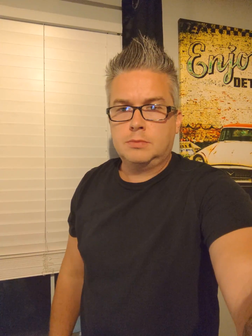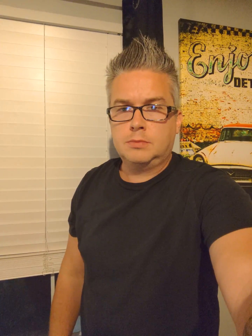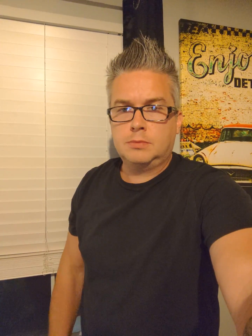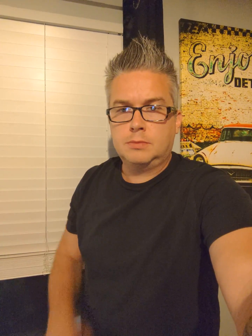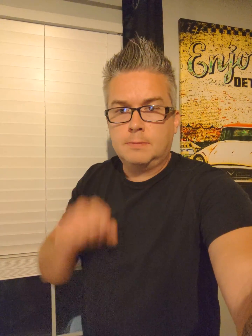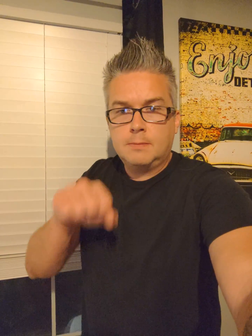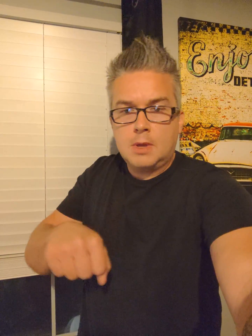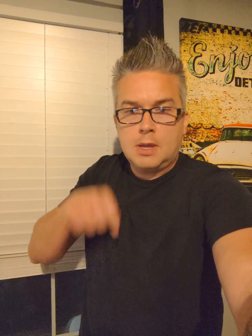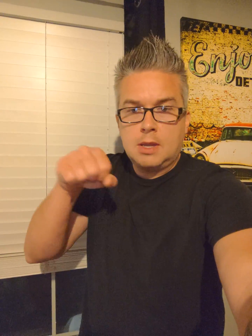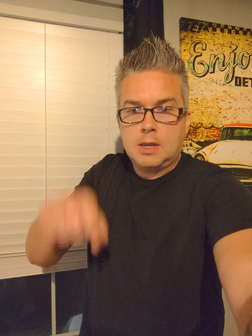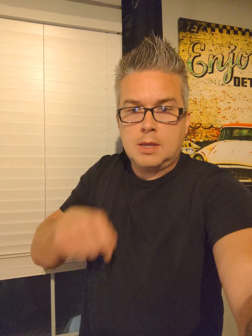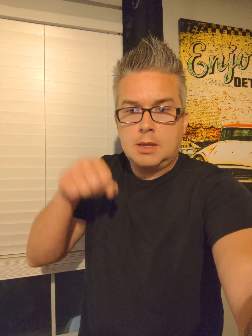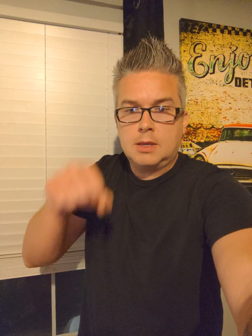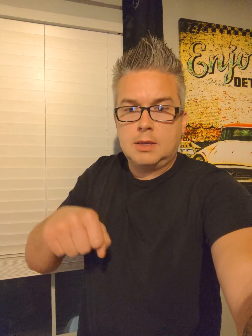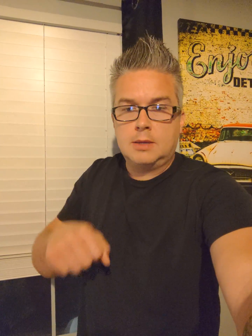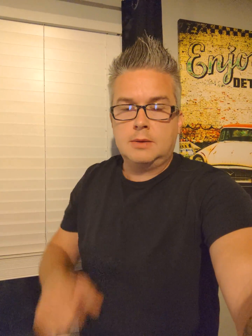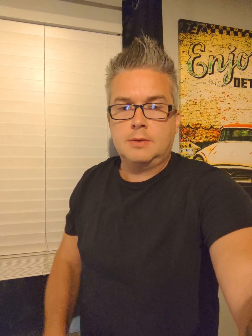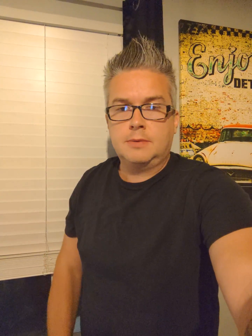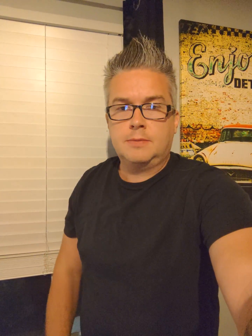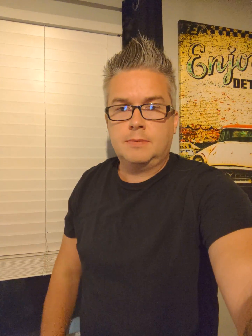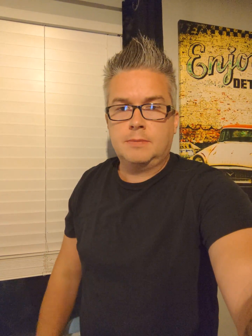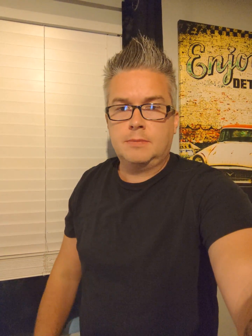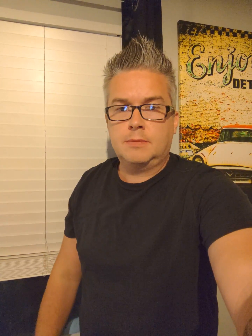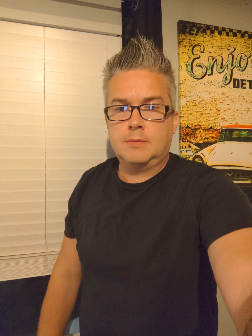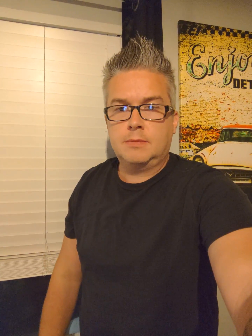bicycle